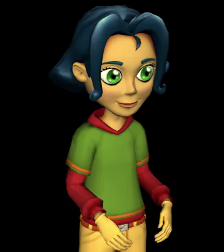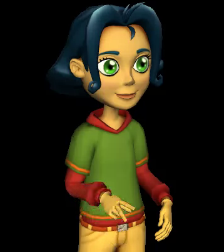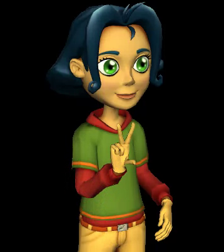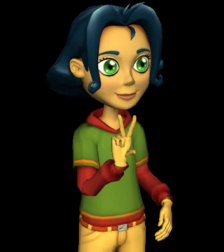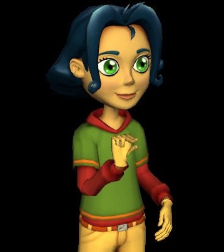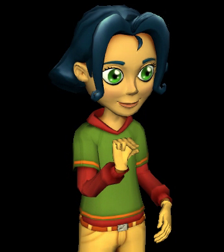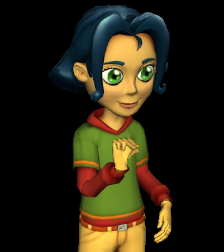30